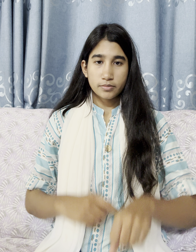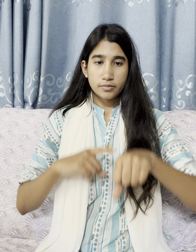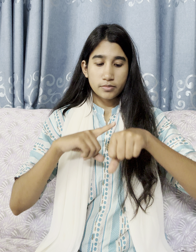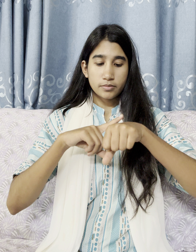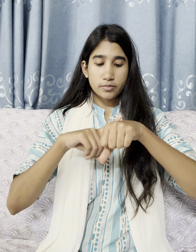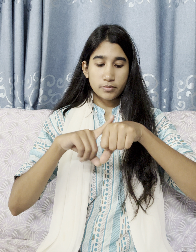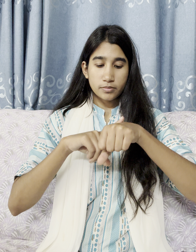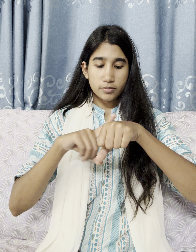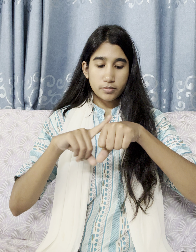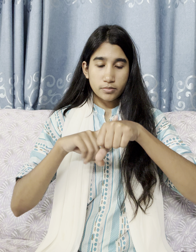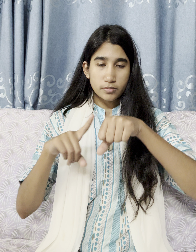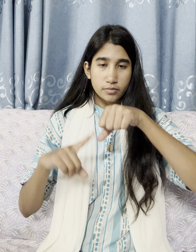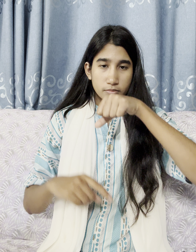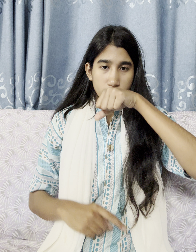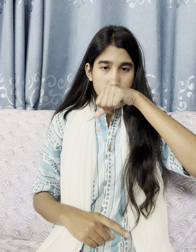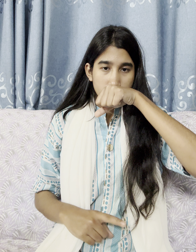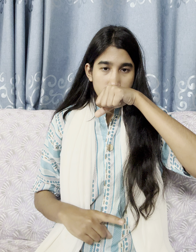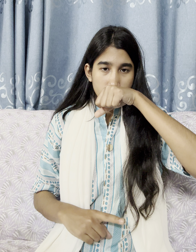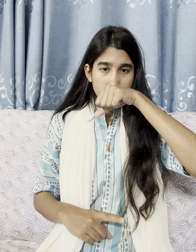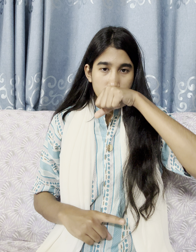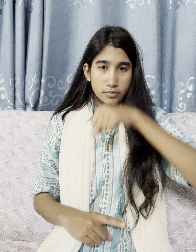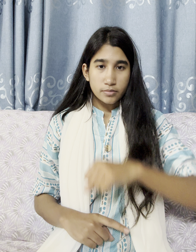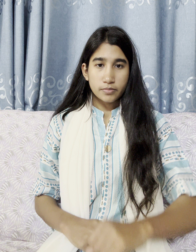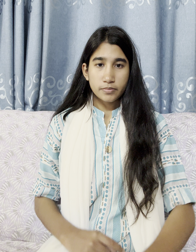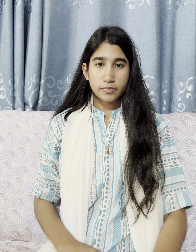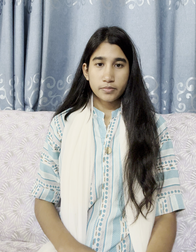ঘি